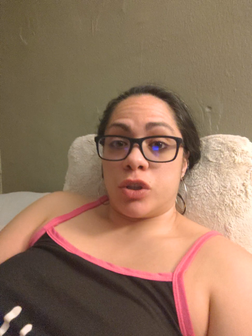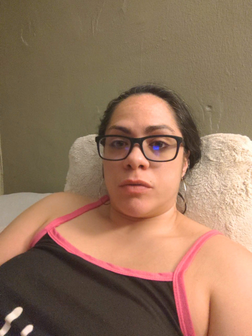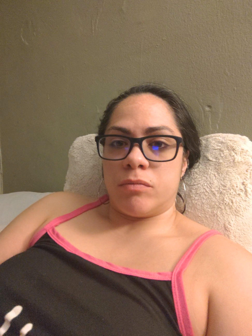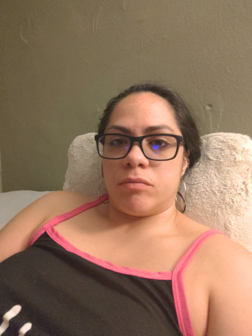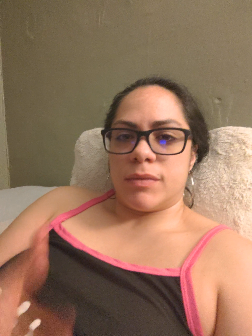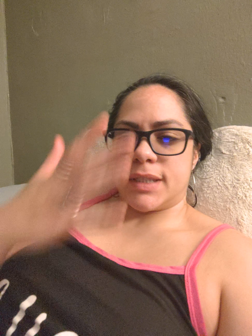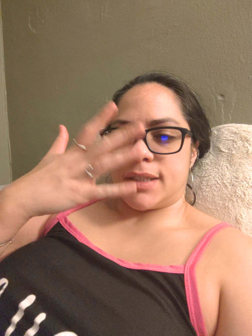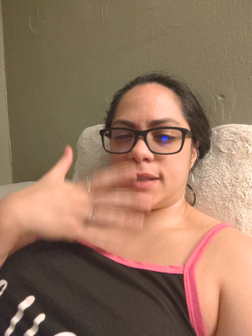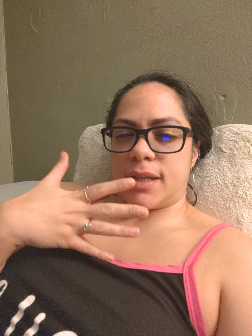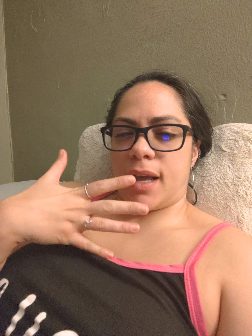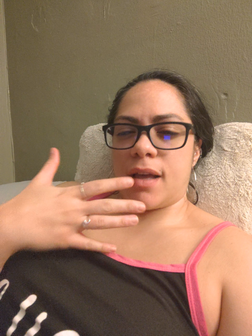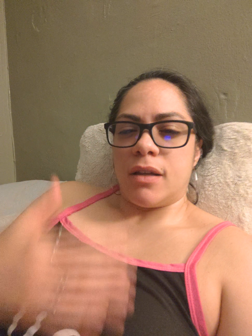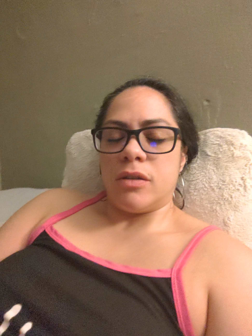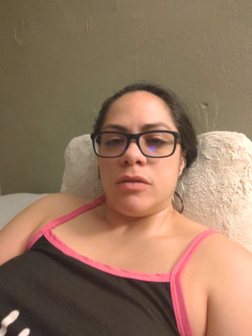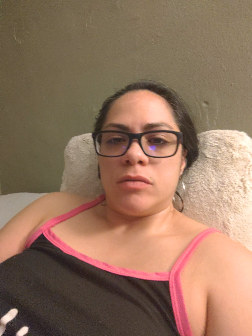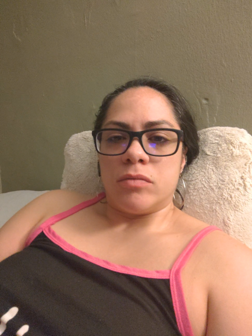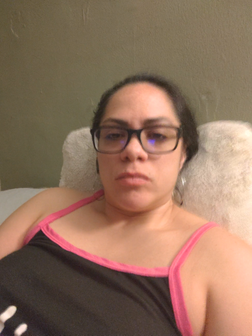sad